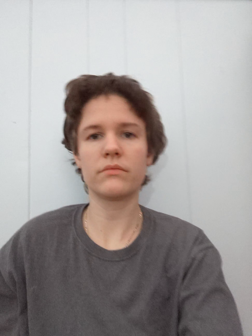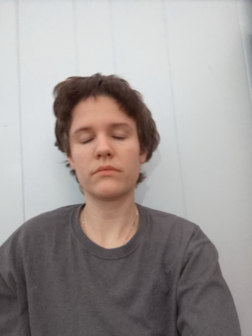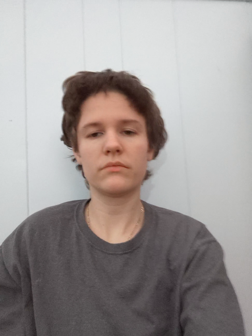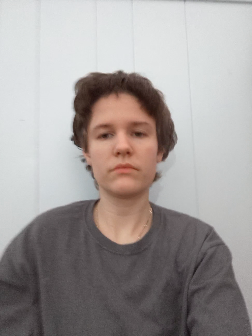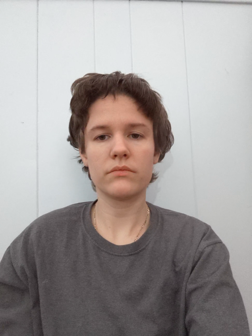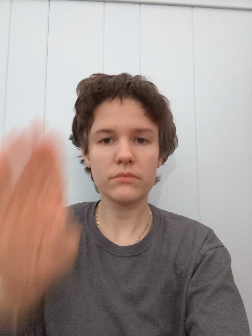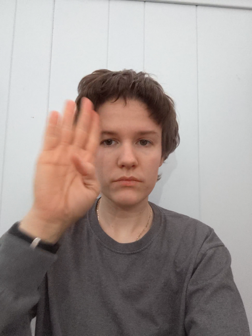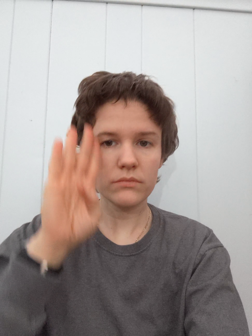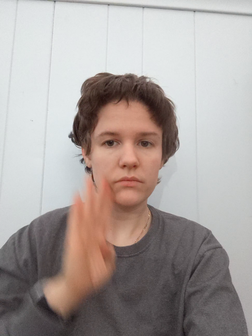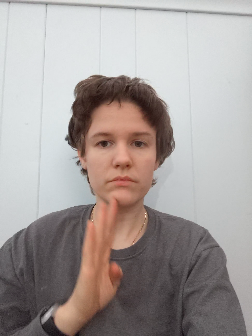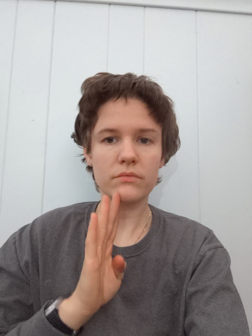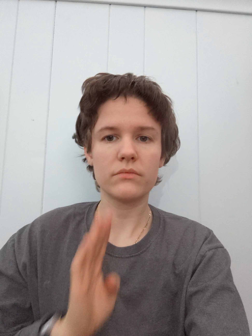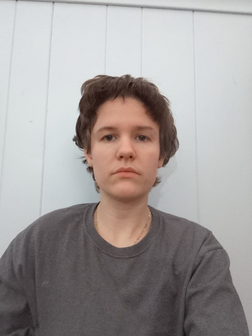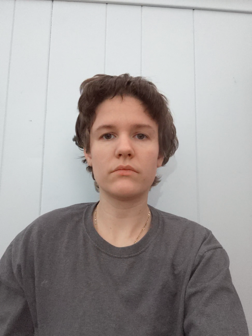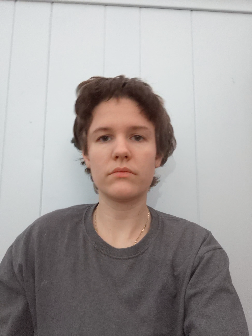brown